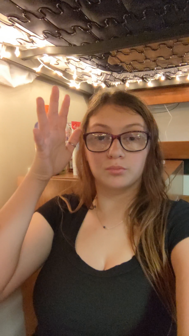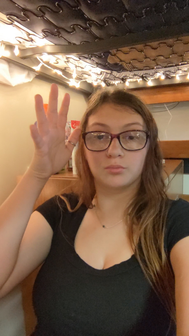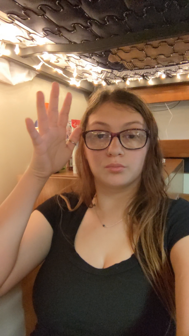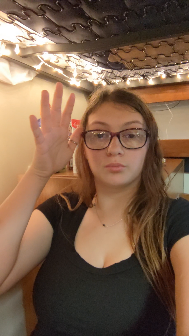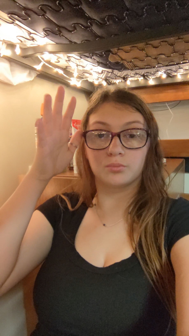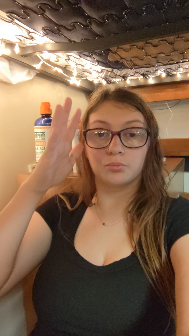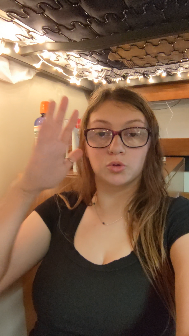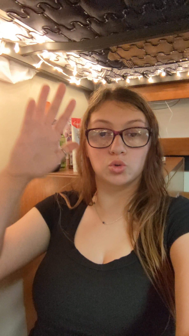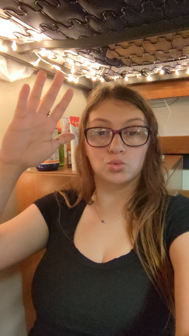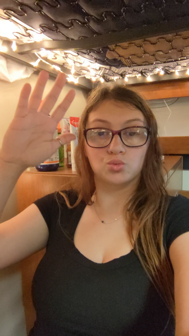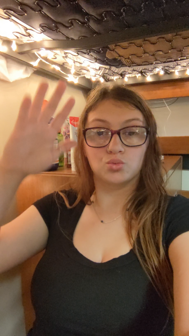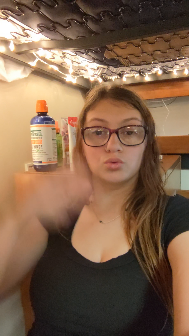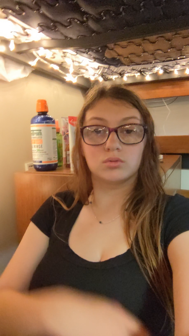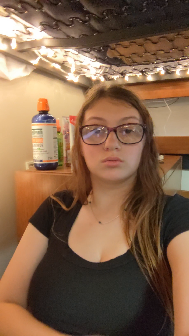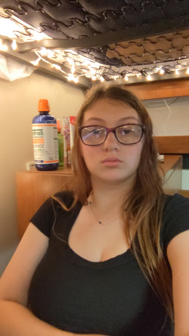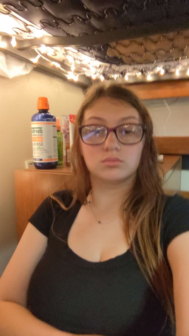moose